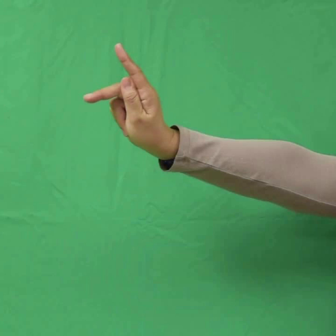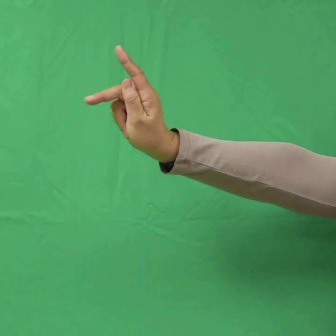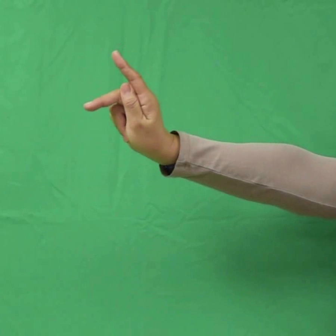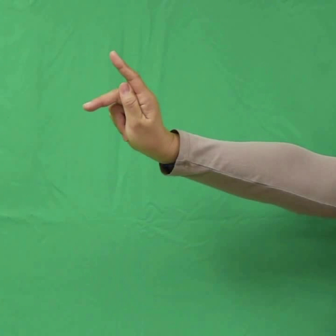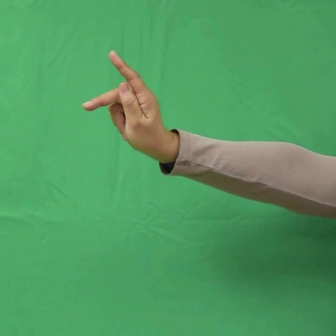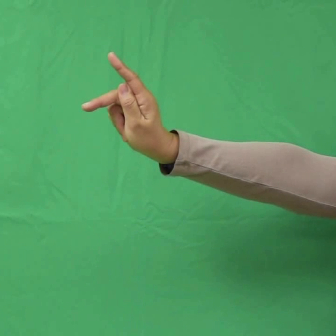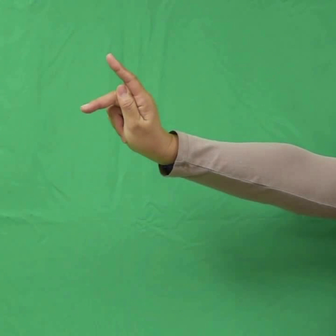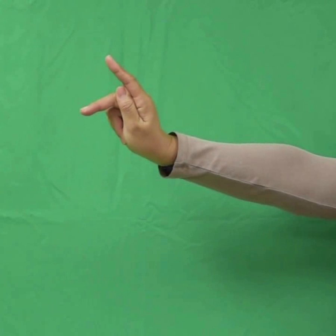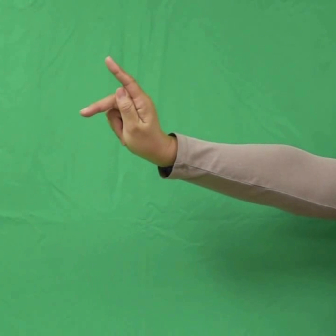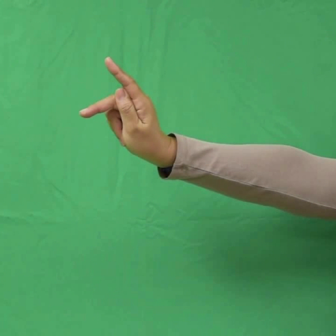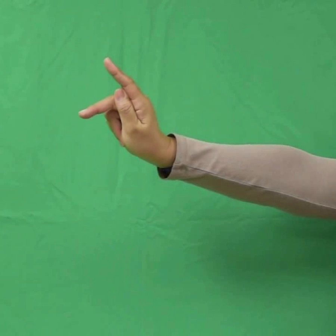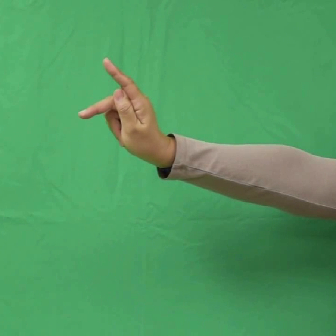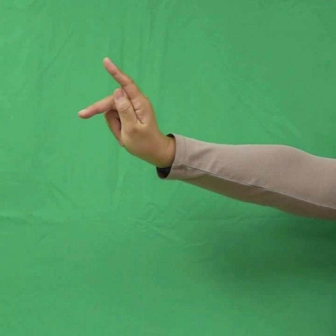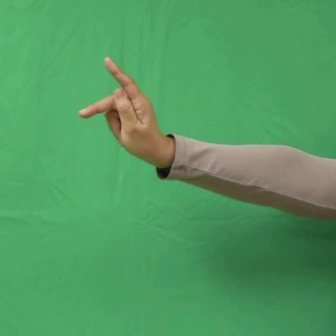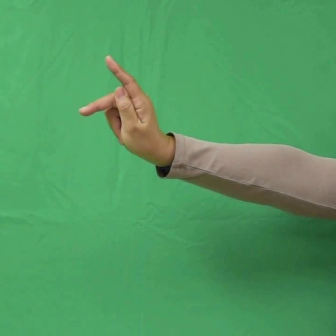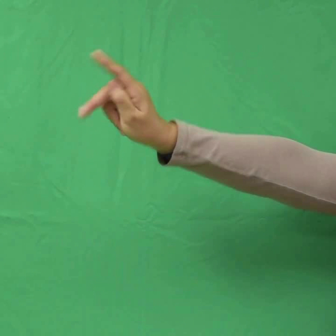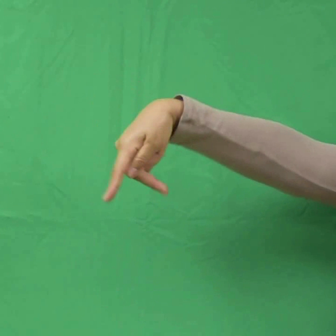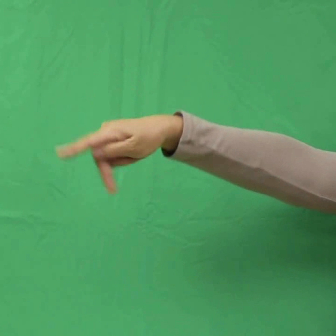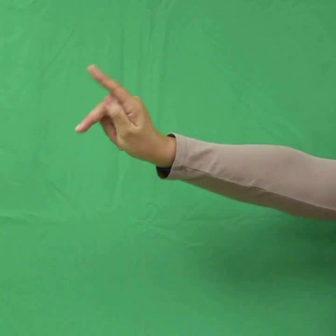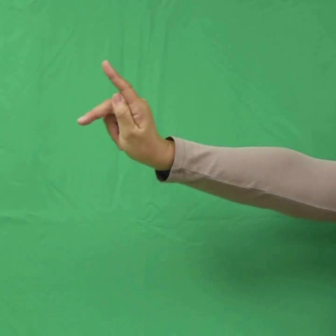K